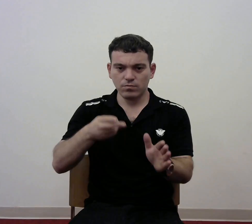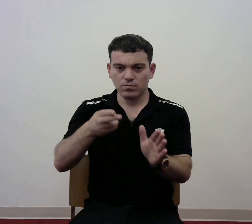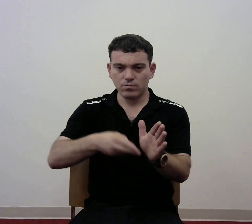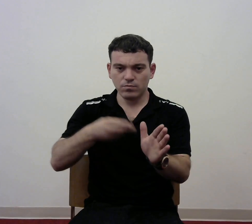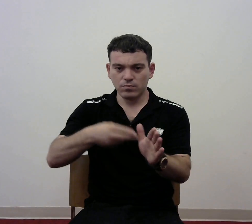qatar